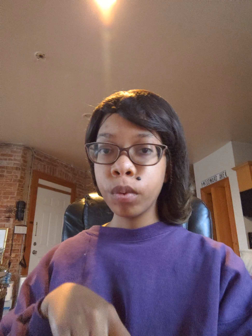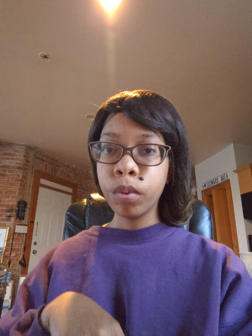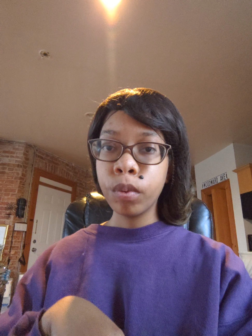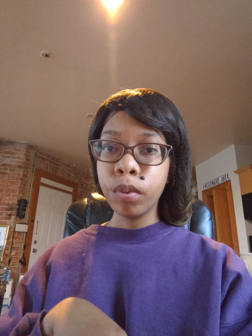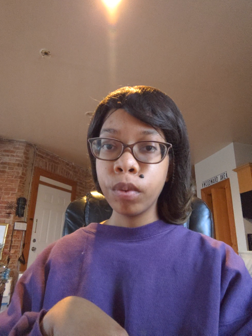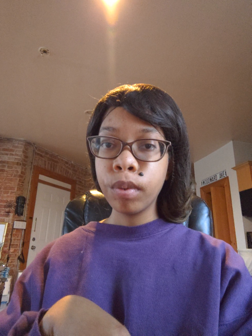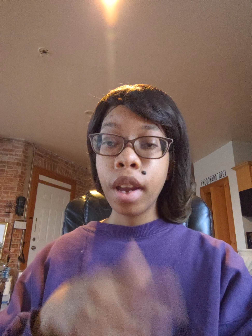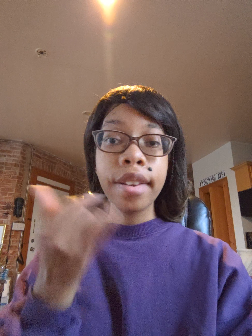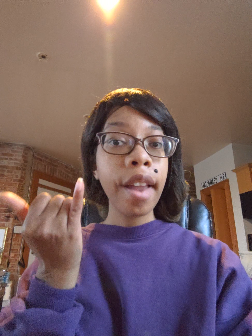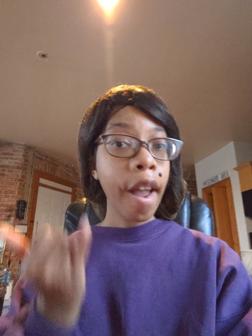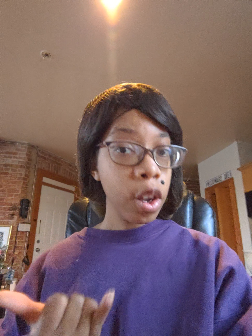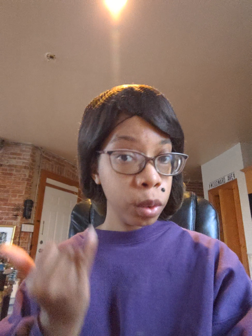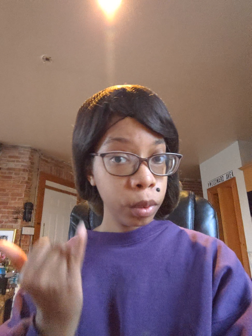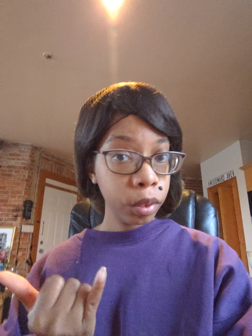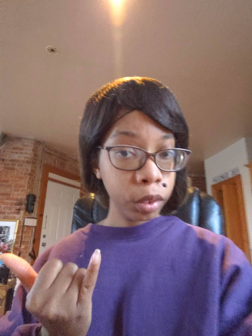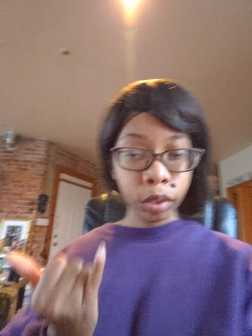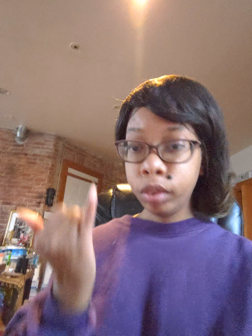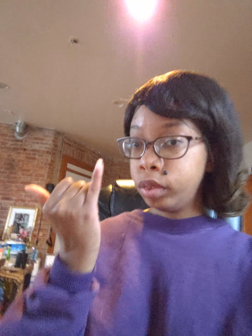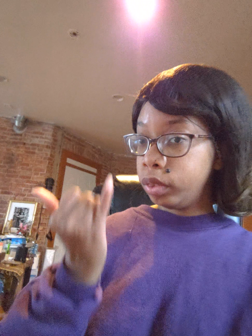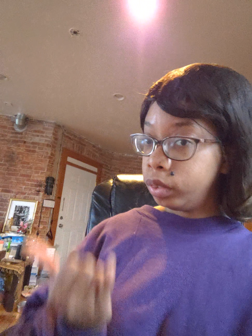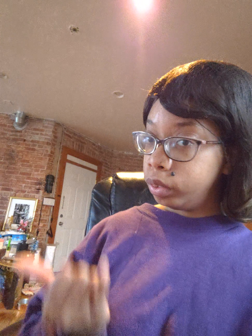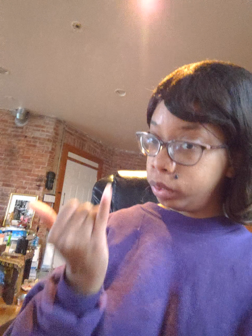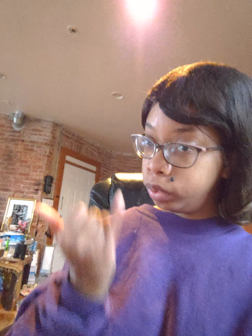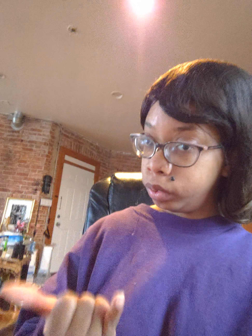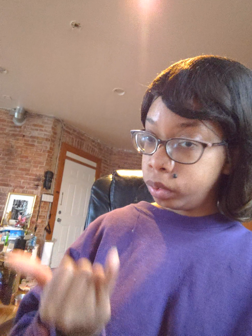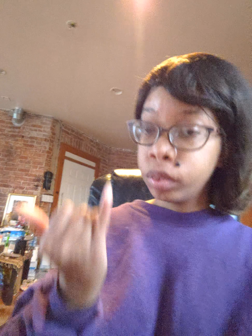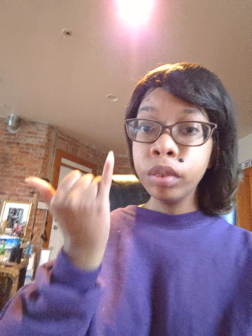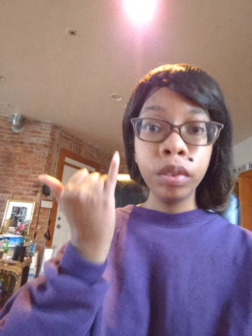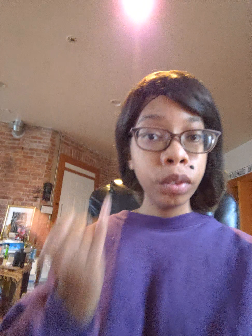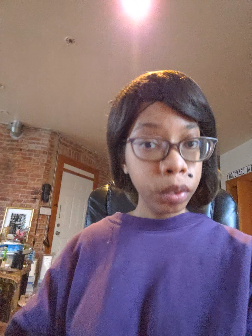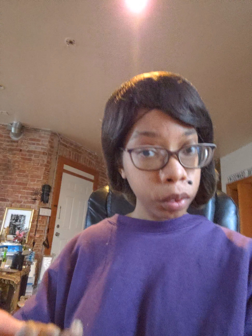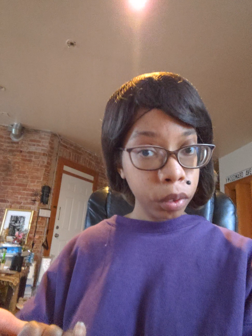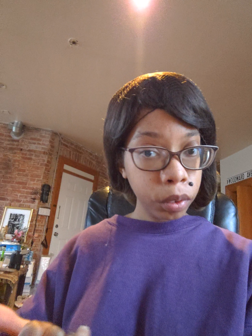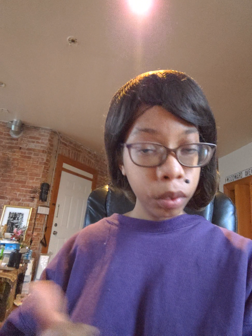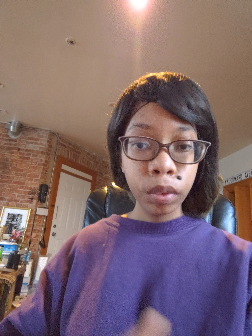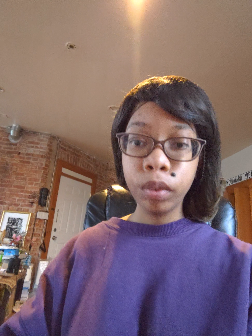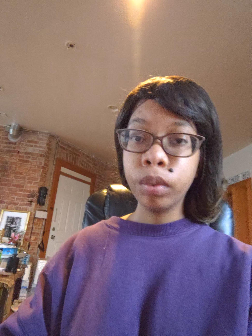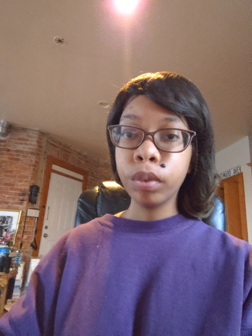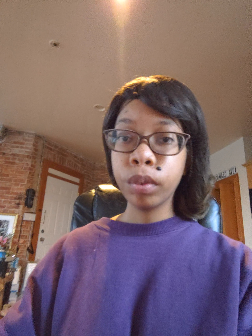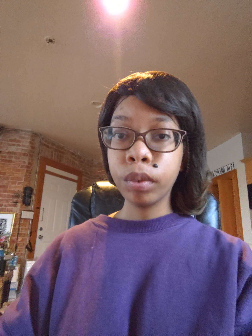now